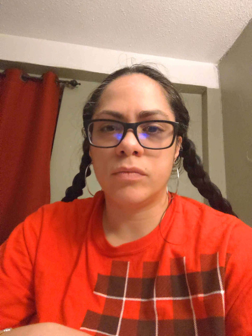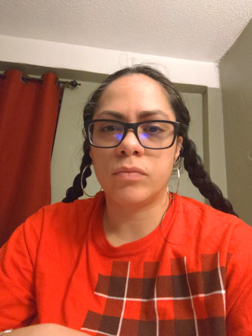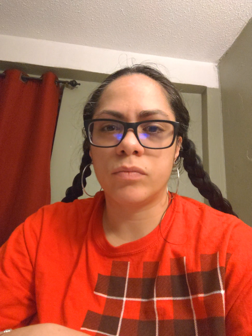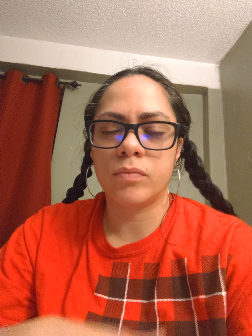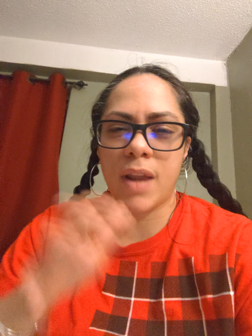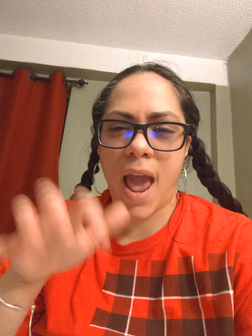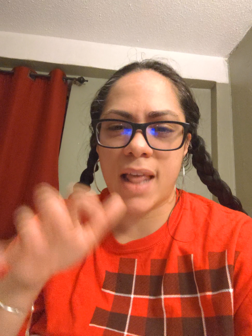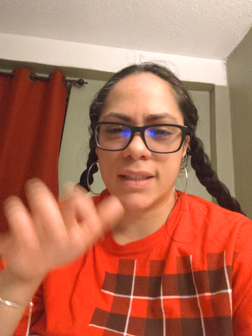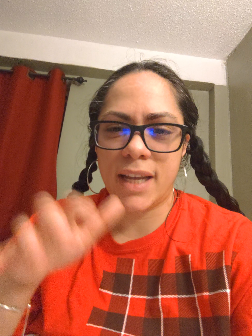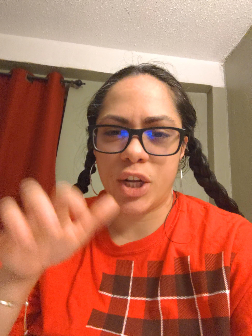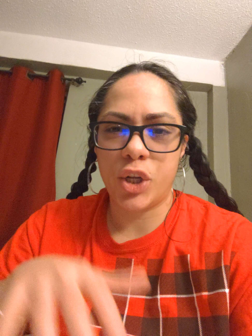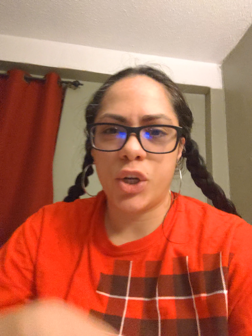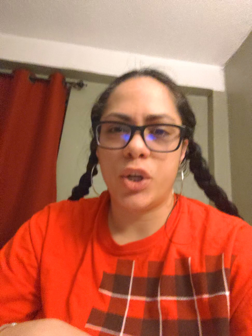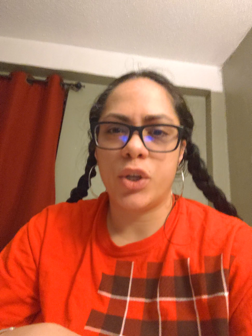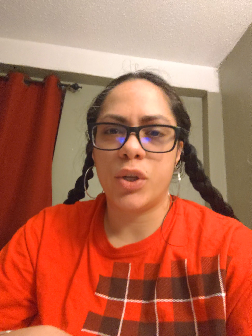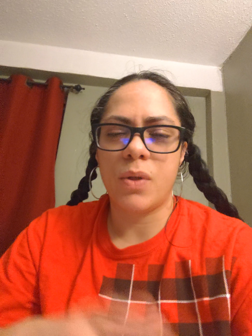alligator